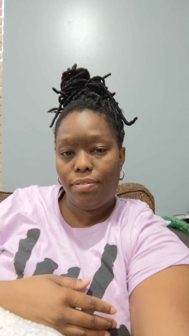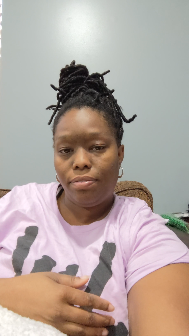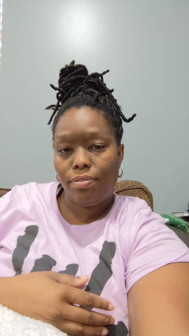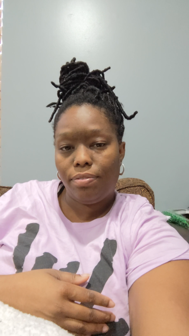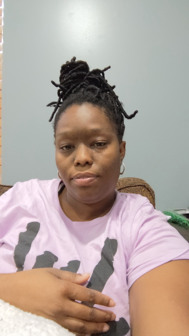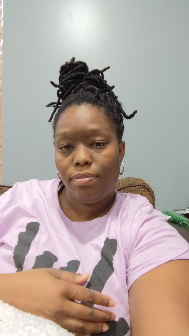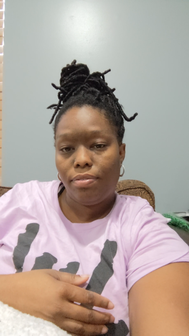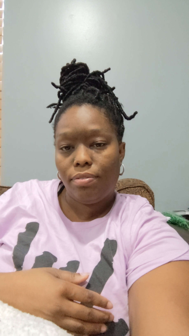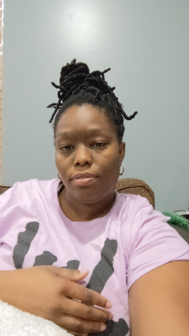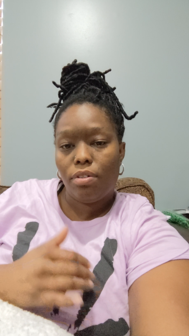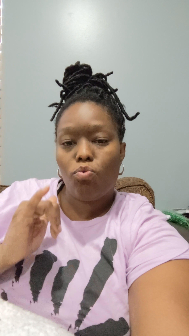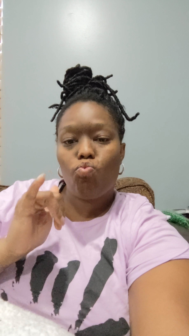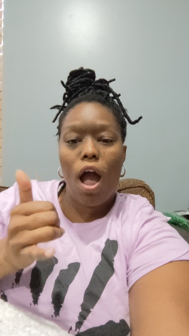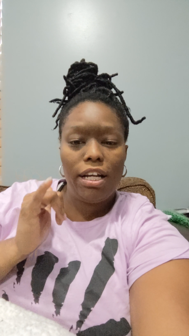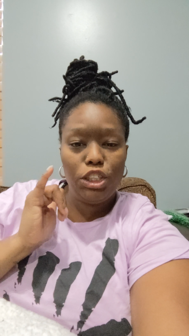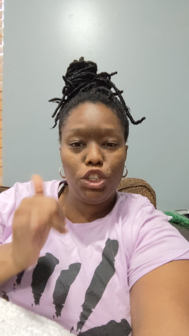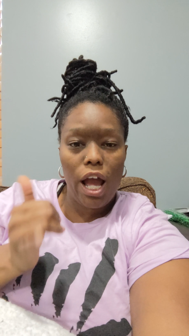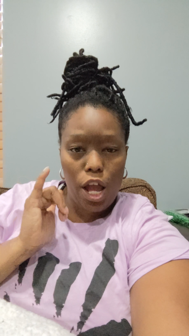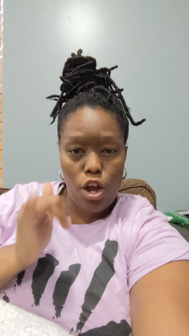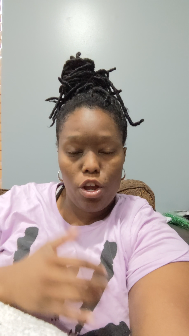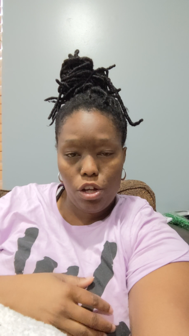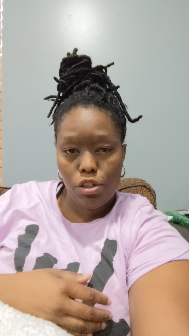rocking chair